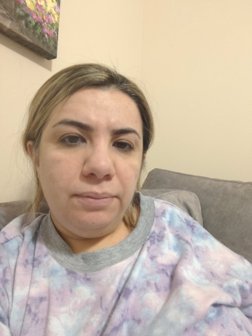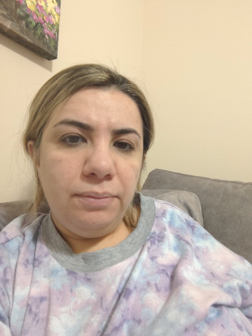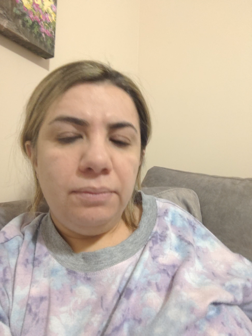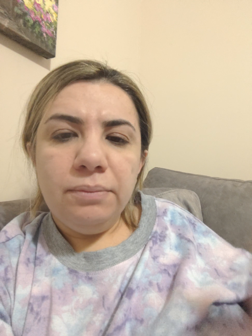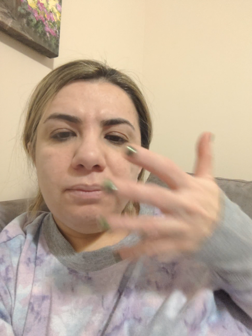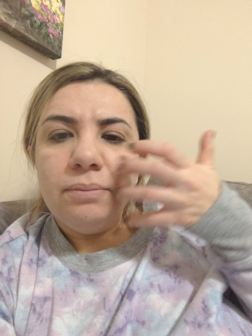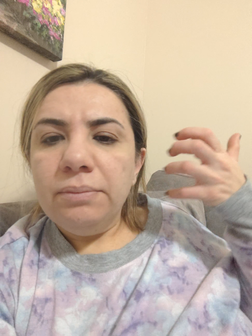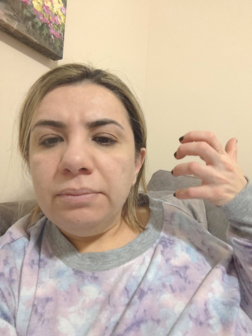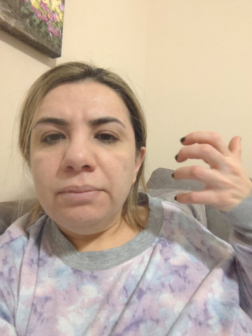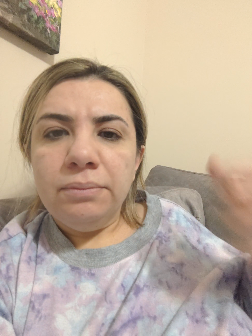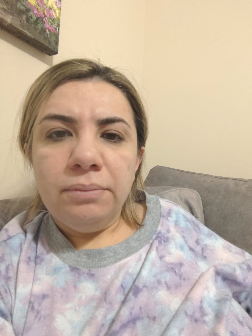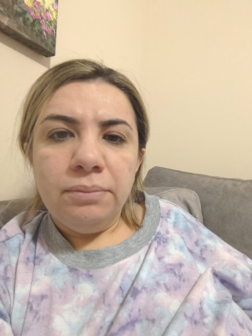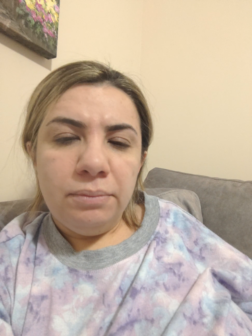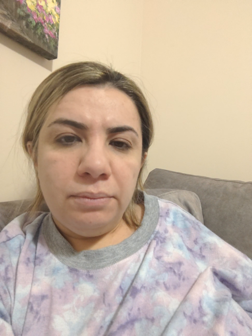tiger